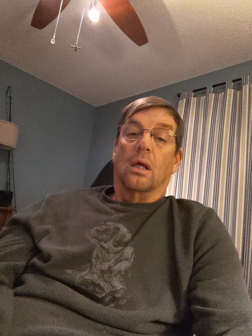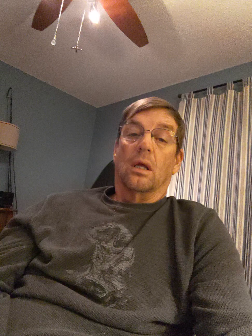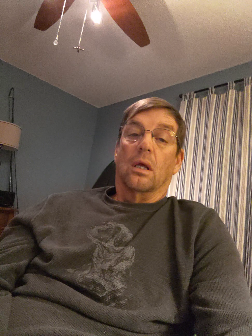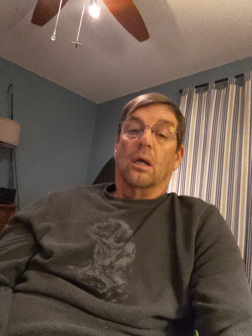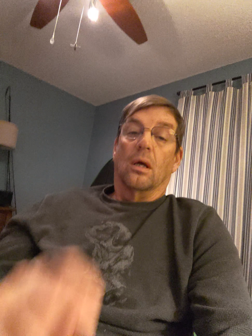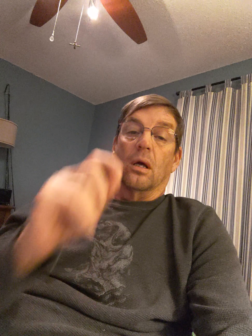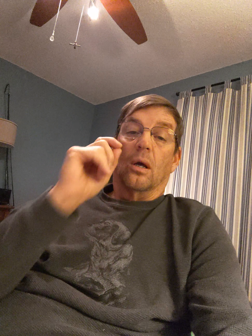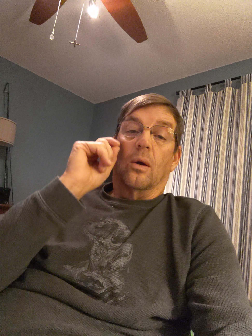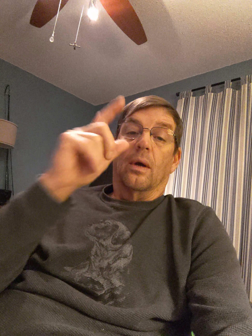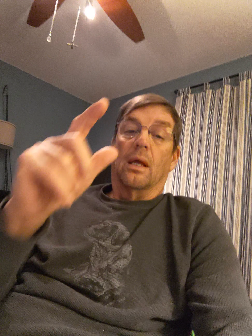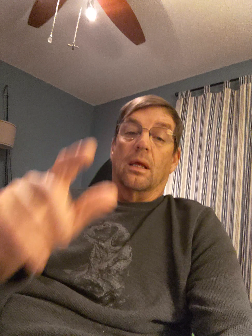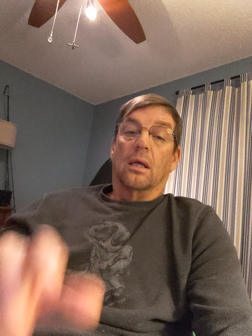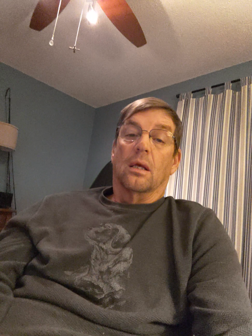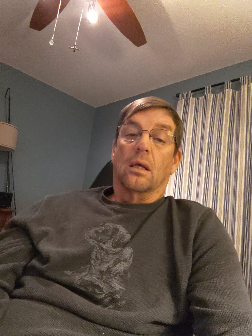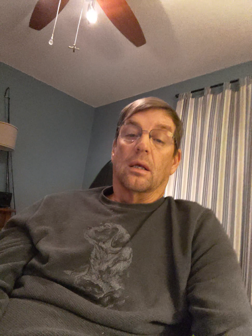awake